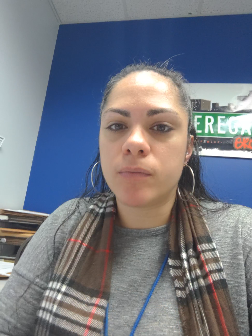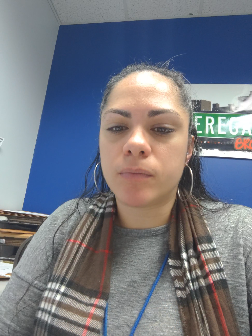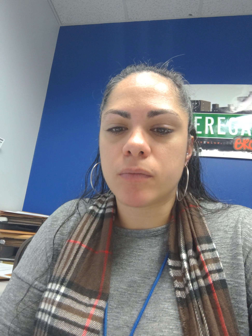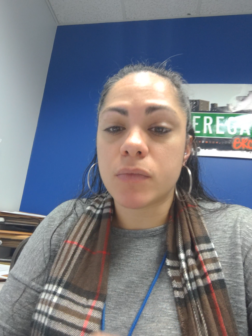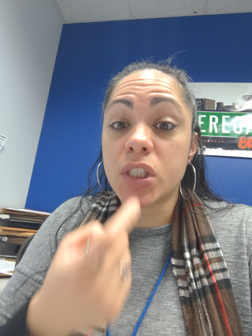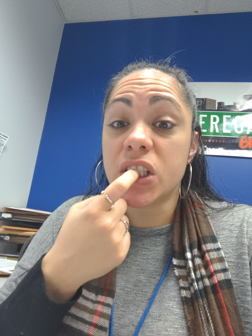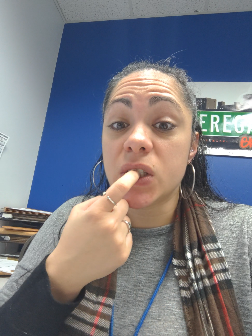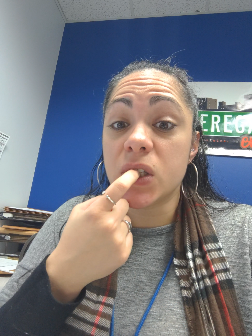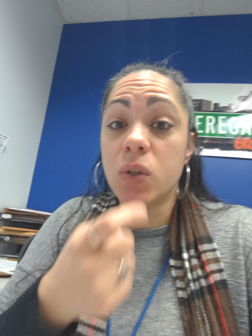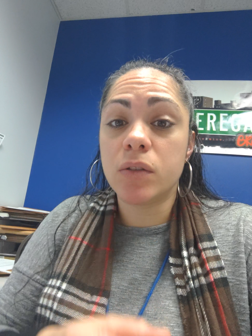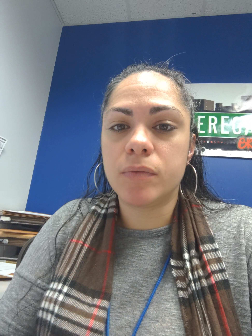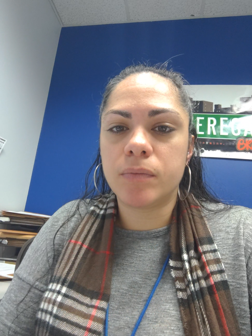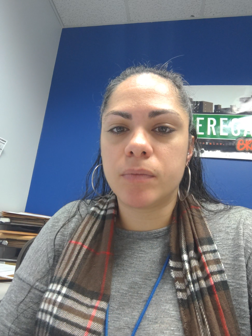tooth